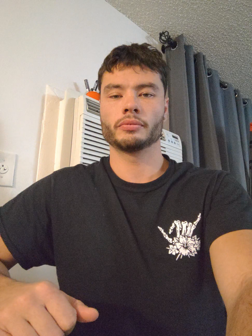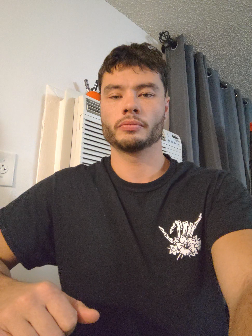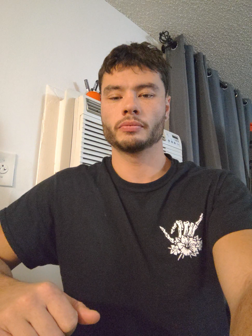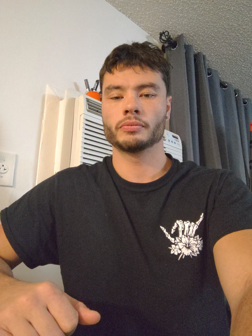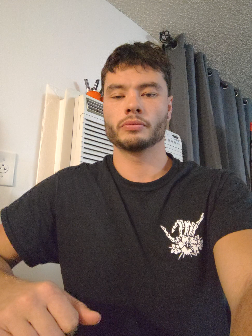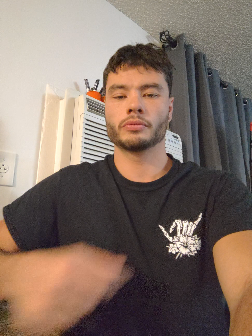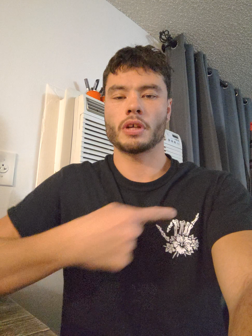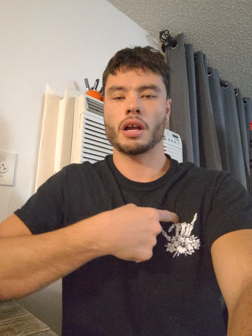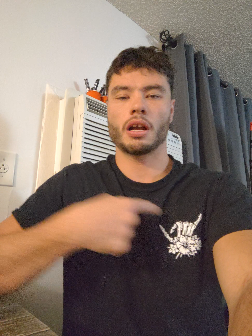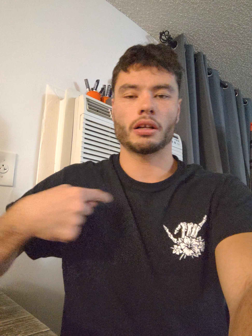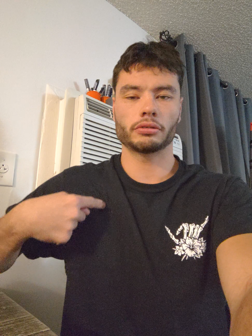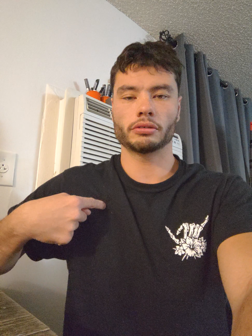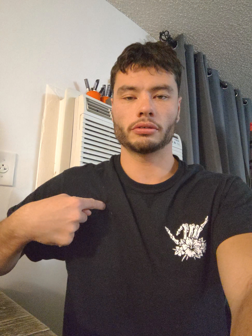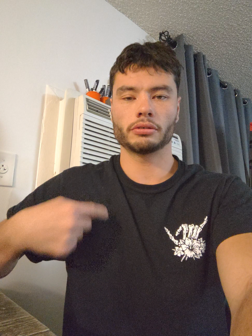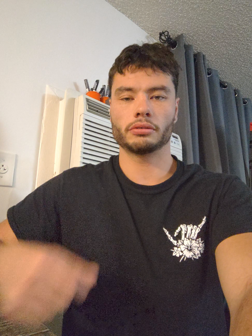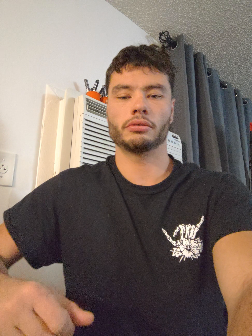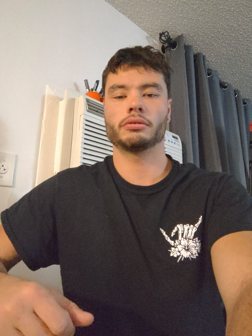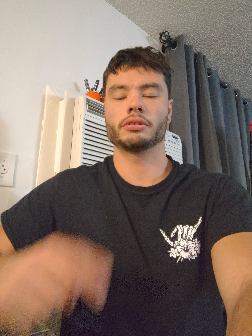we